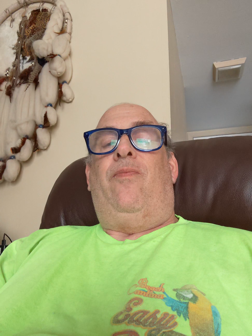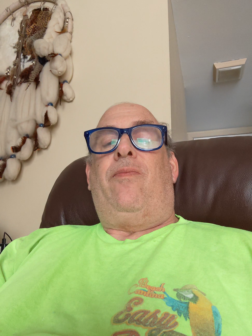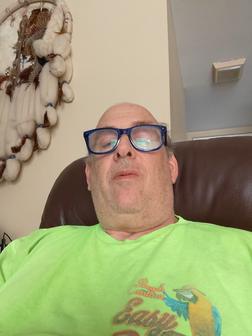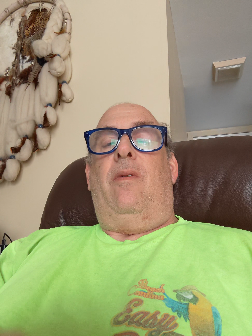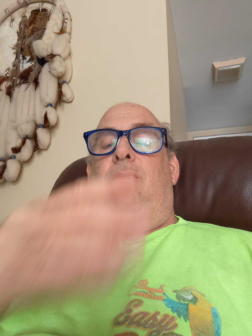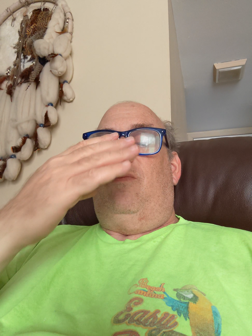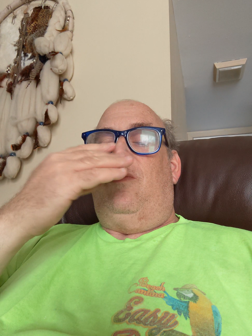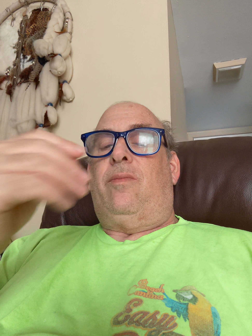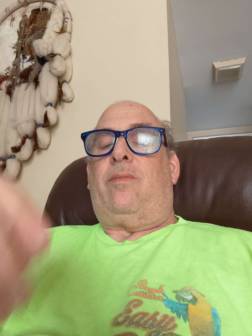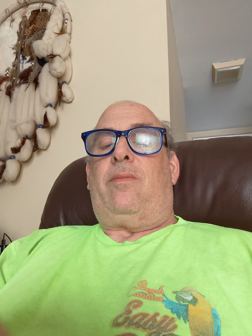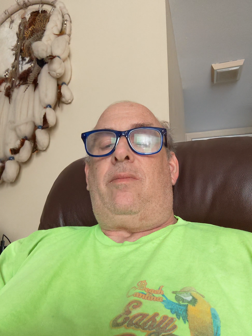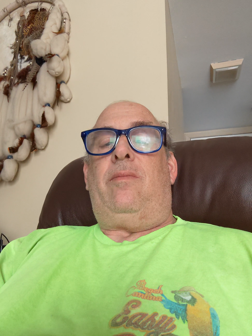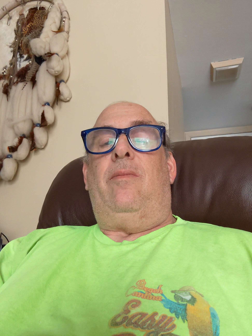wolf